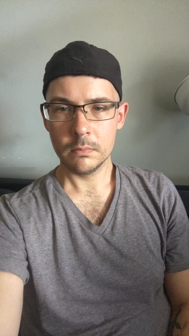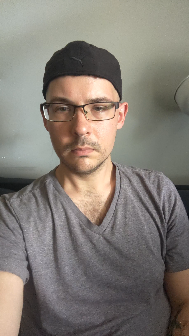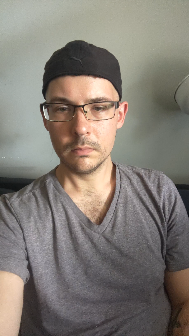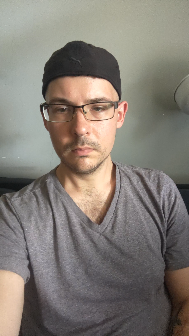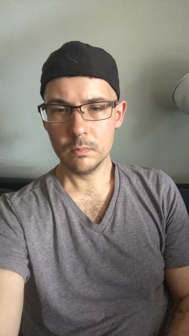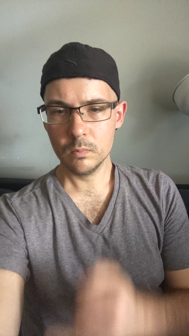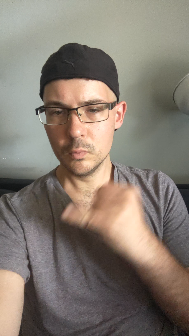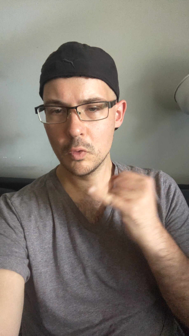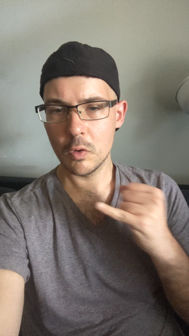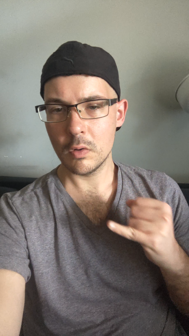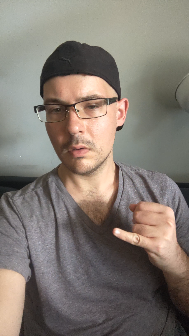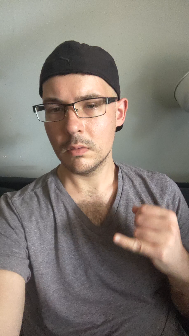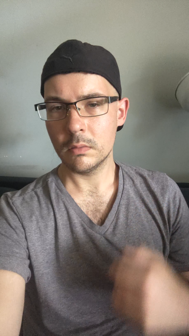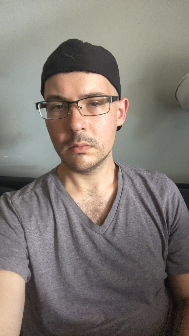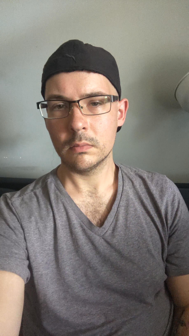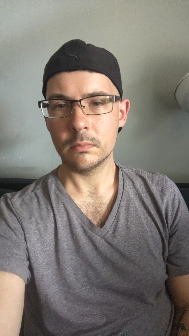draw